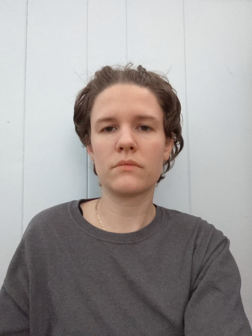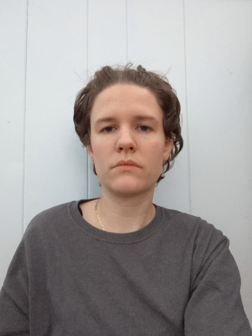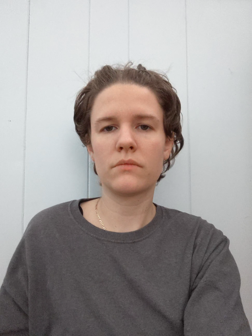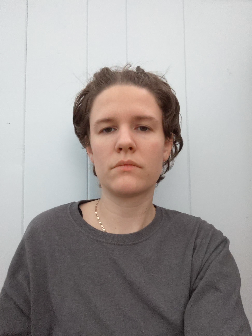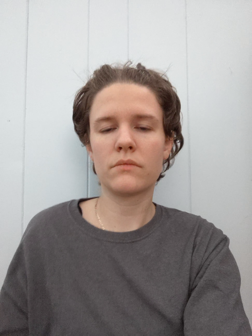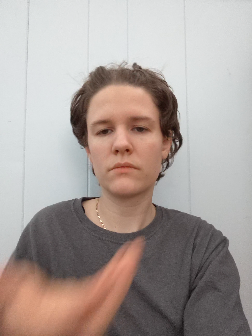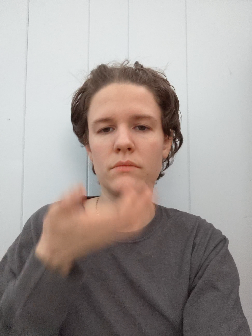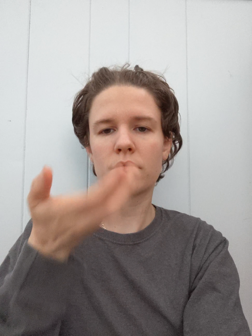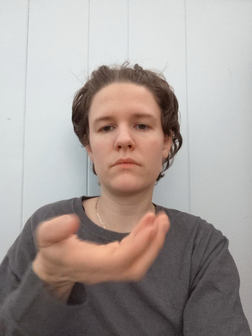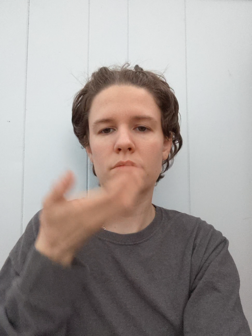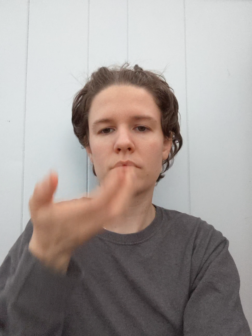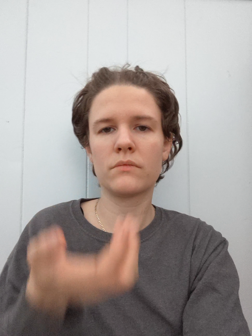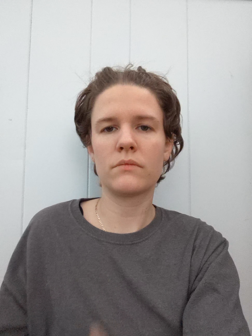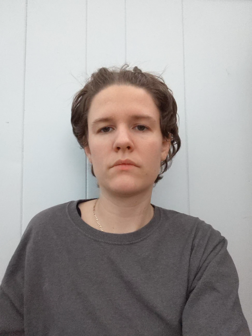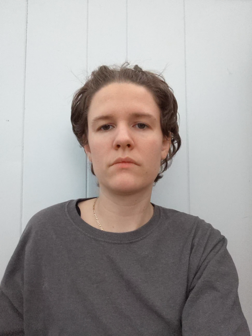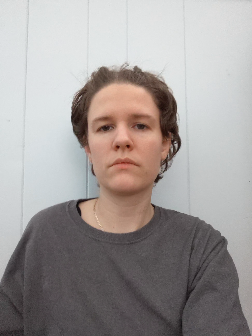cereal